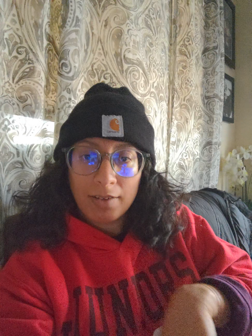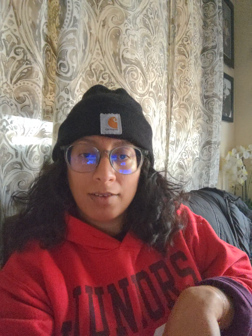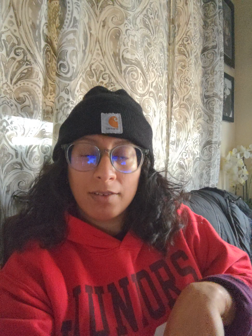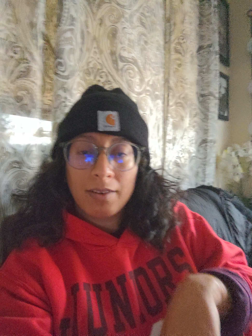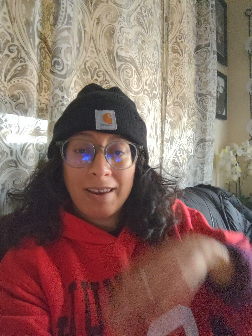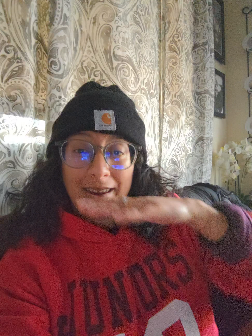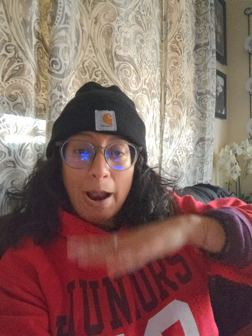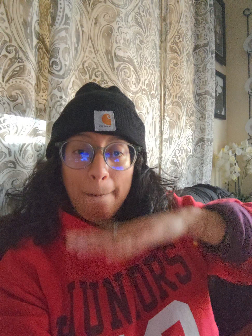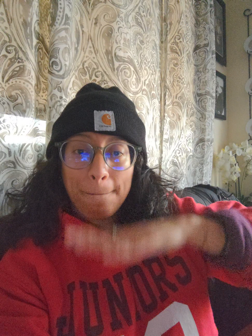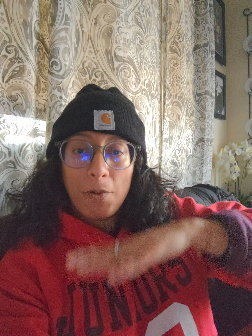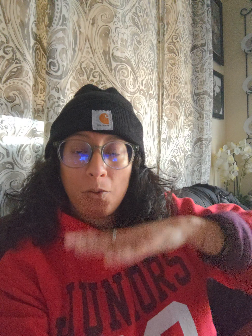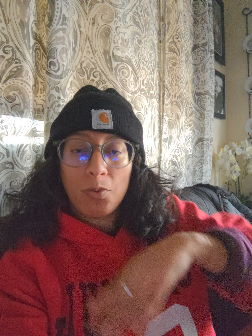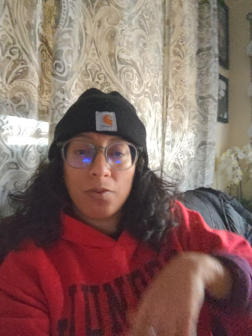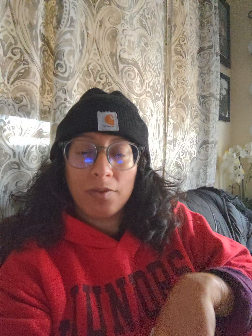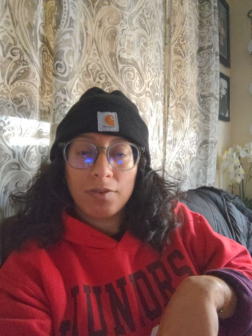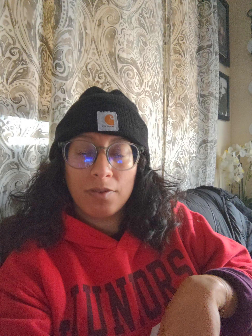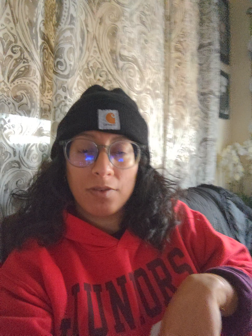table